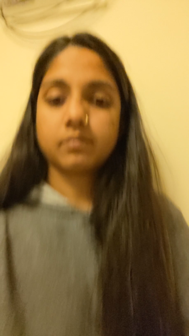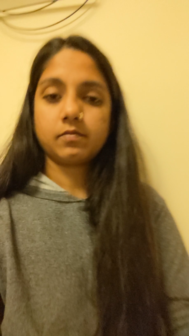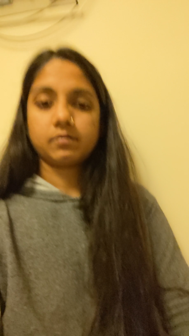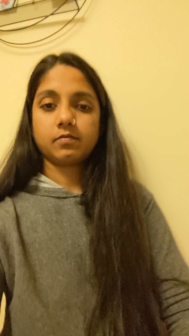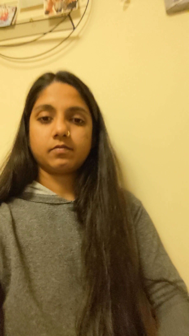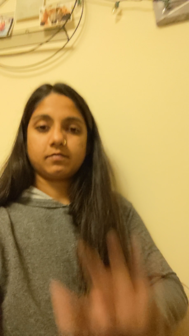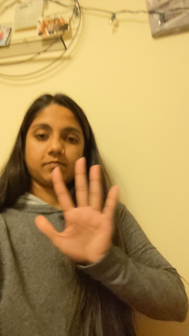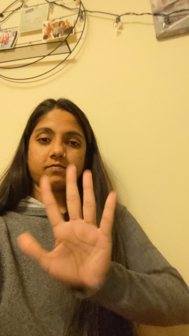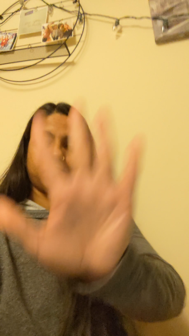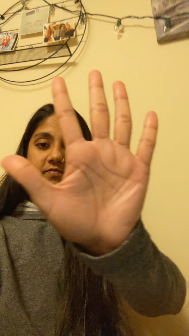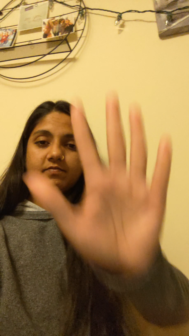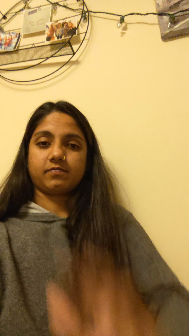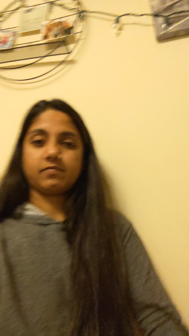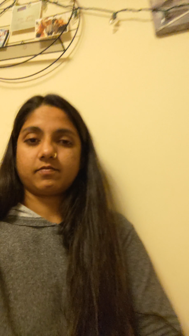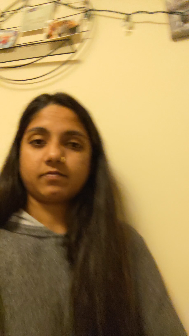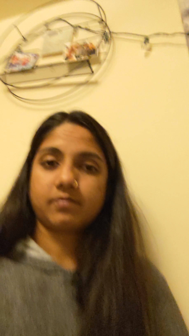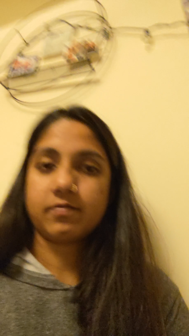give me five